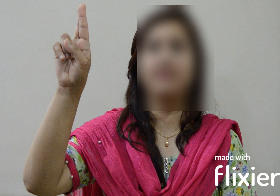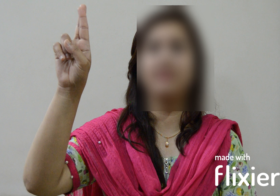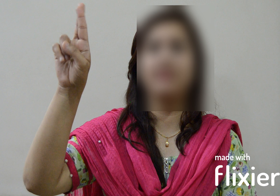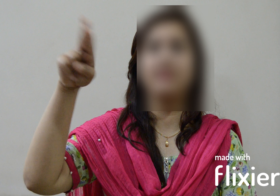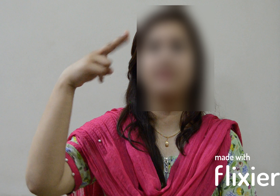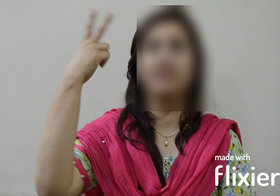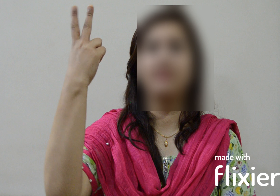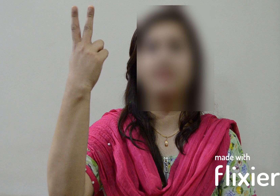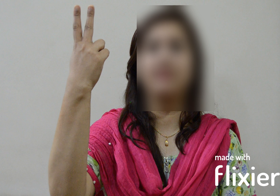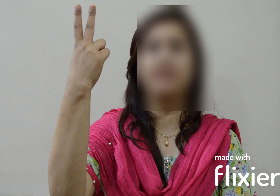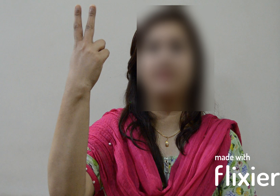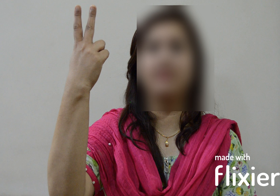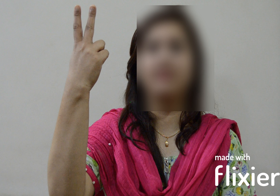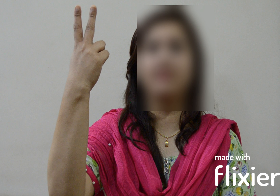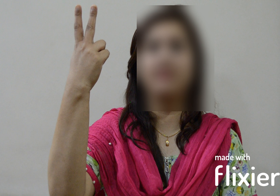ڑ